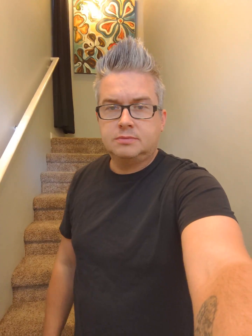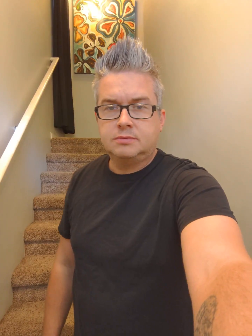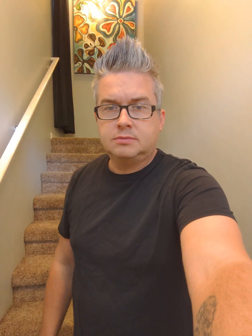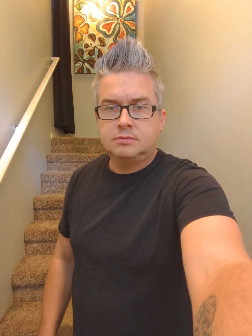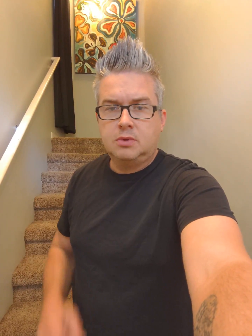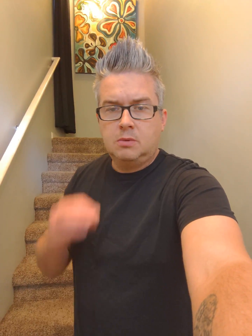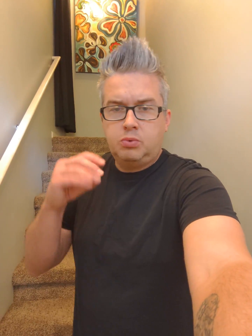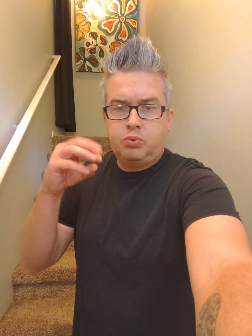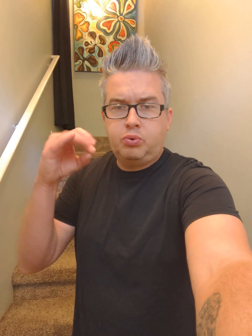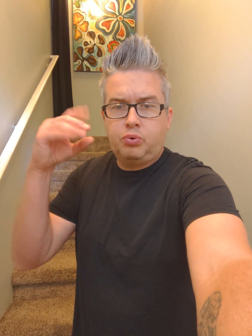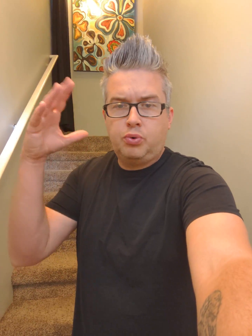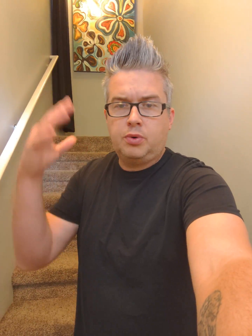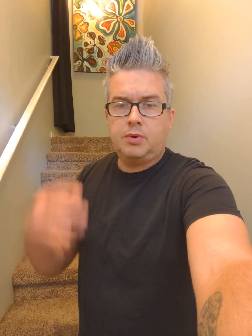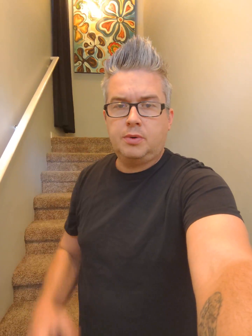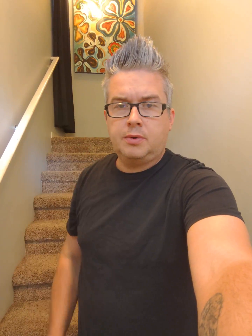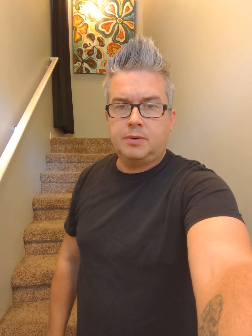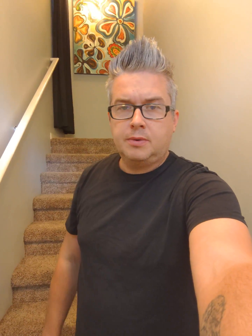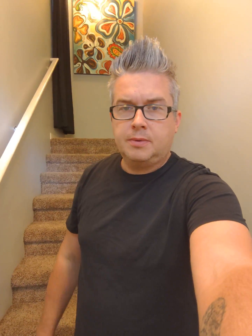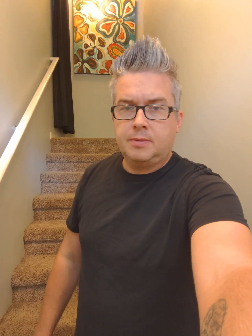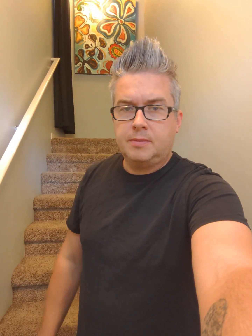bubbles